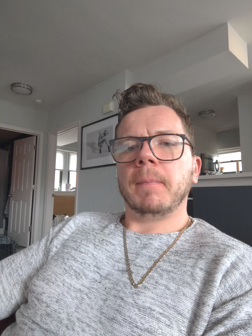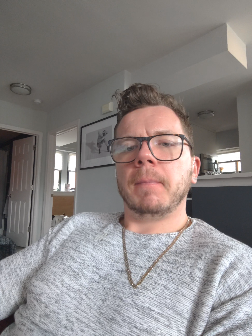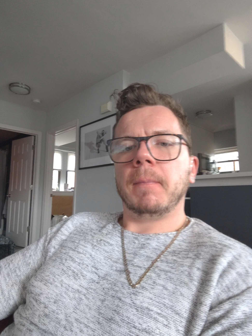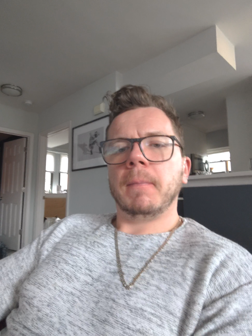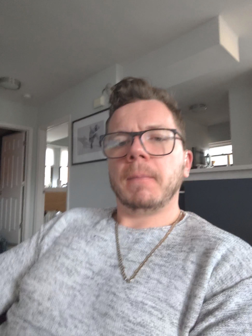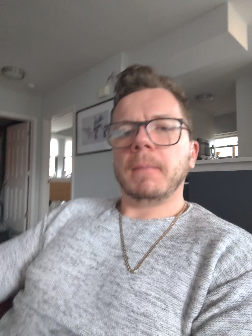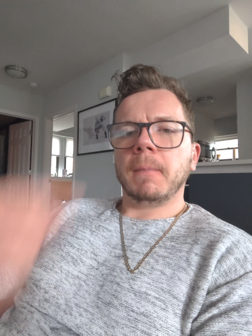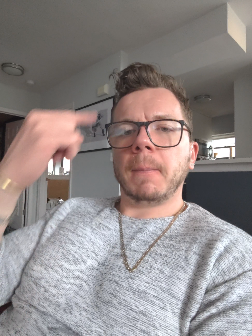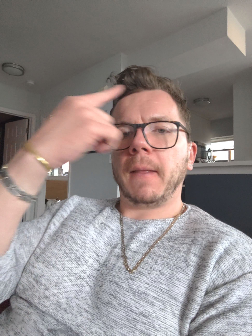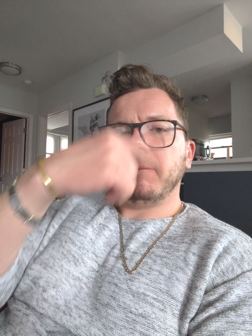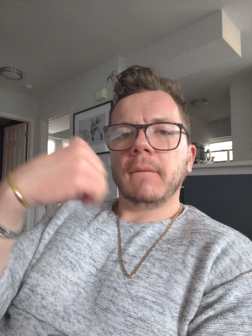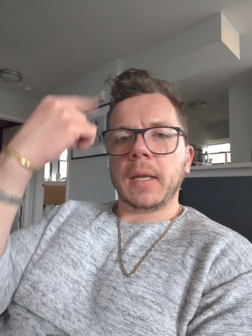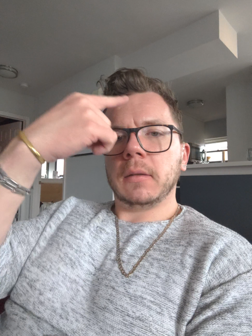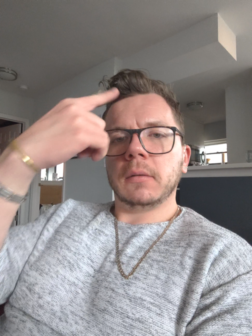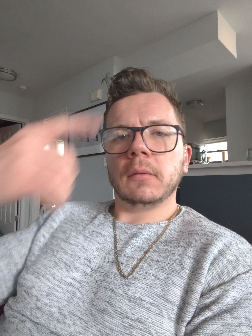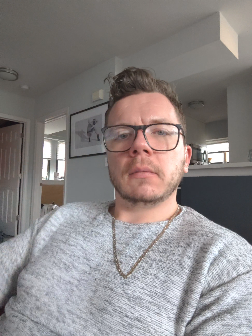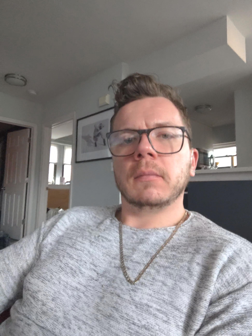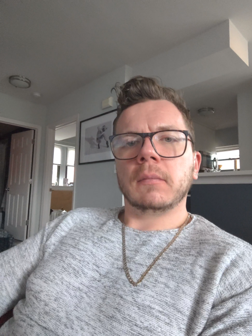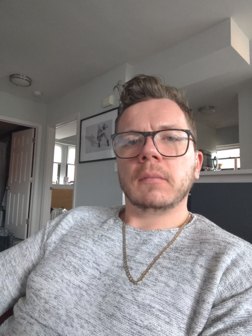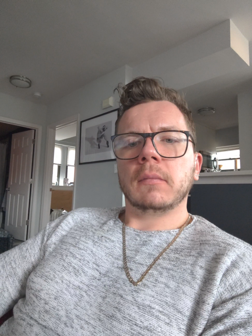face